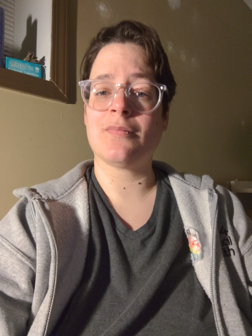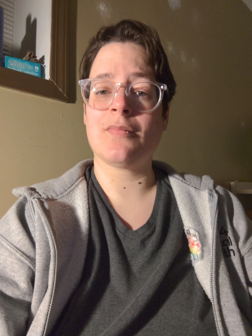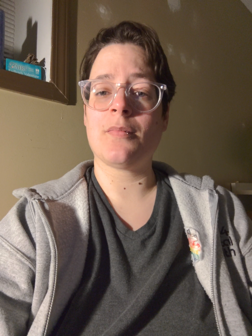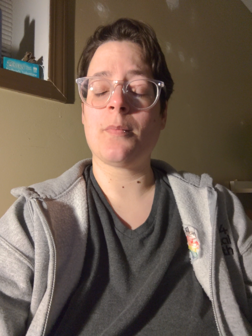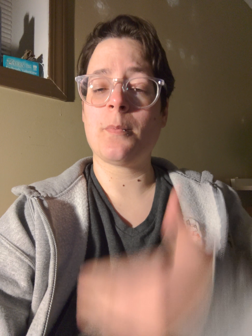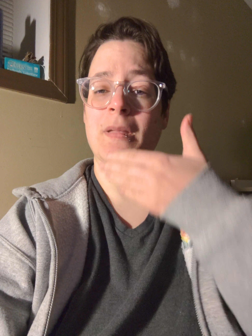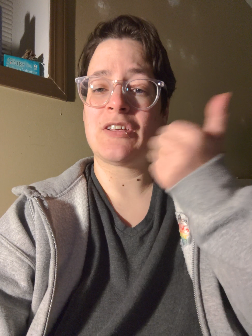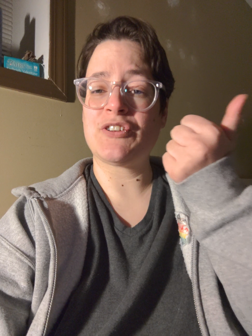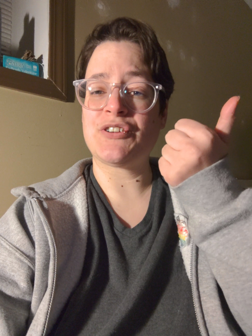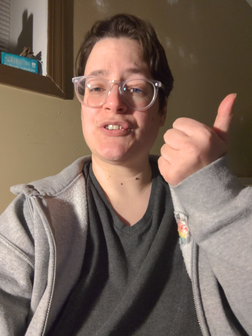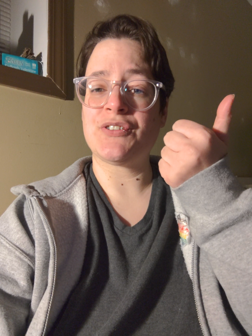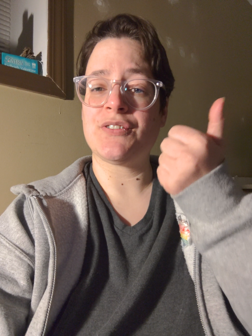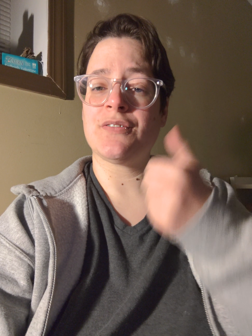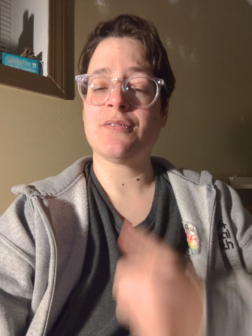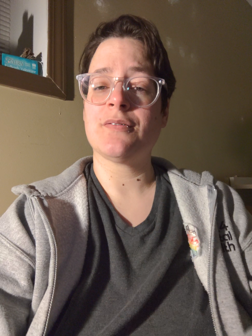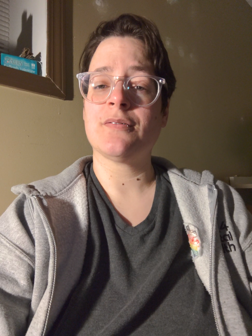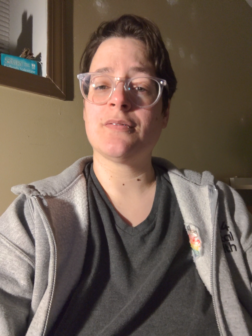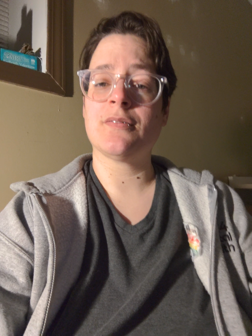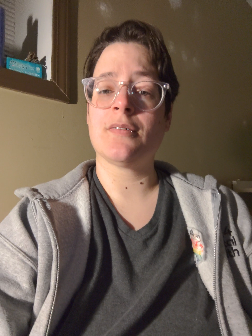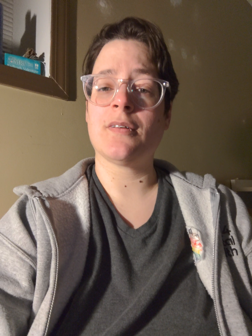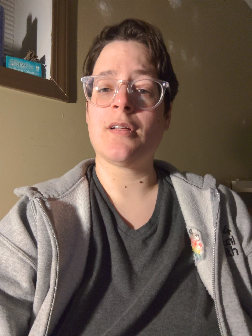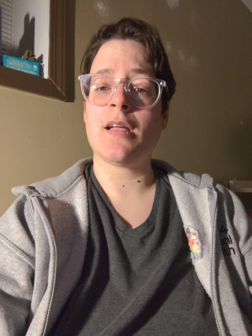better